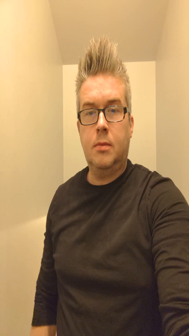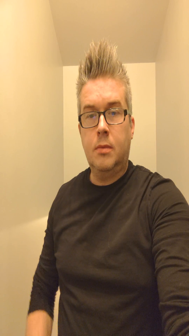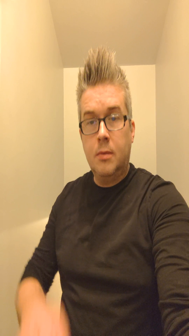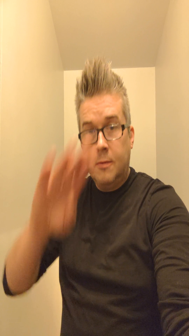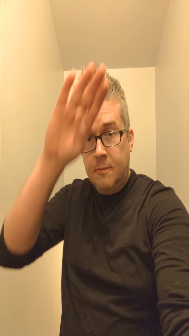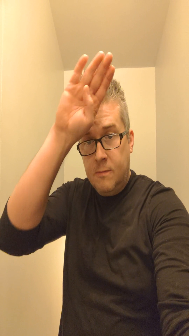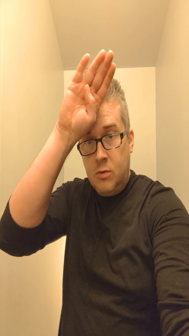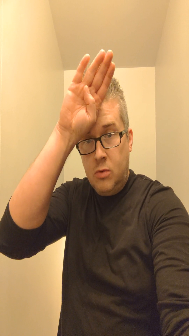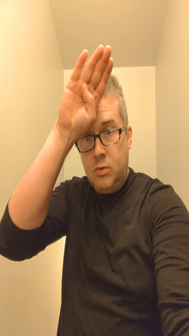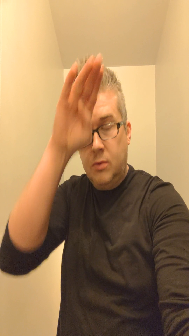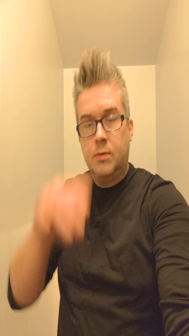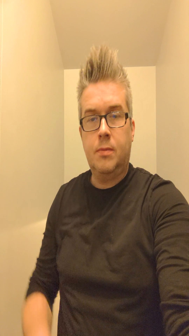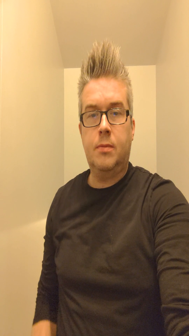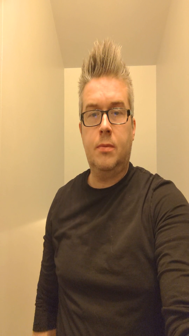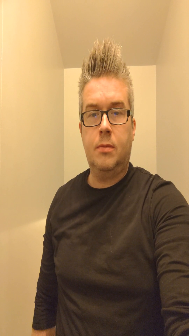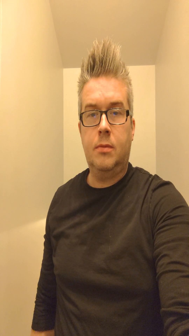fireman